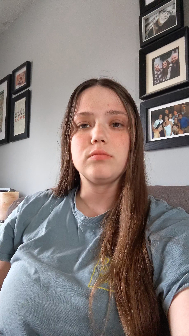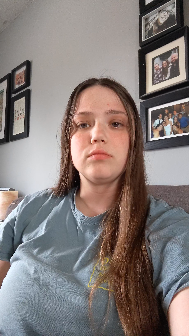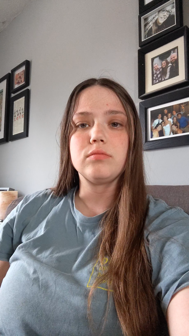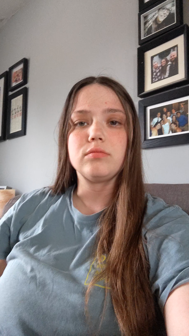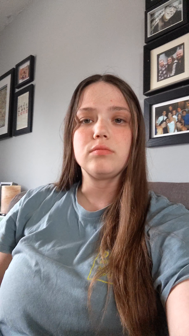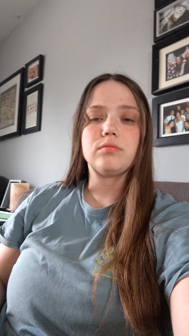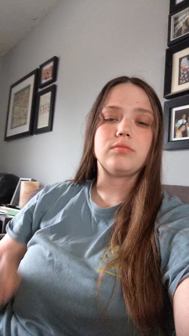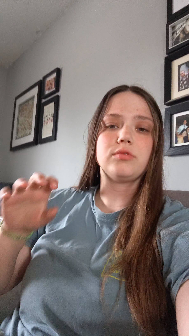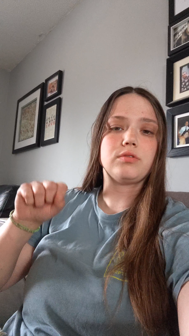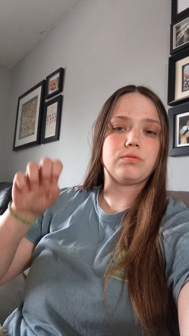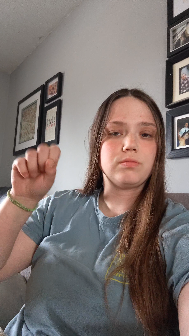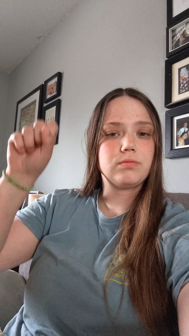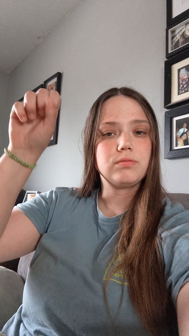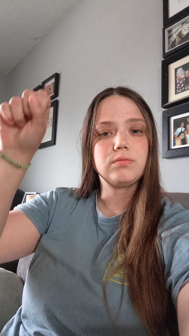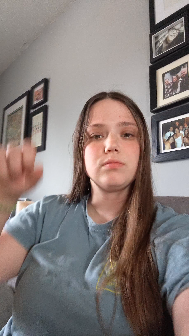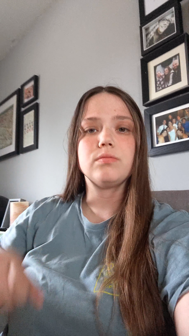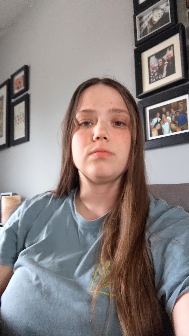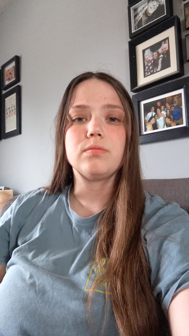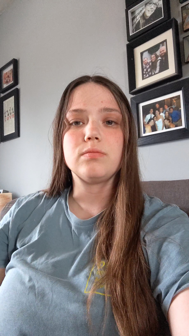ladder